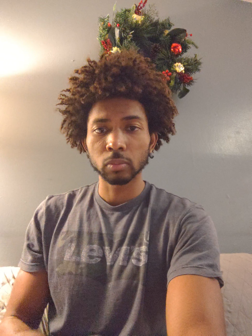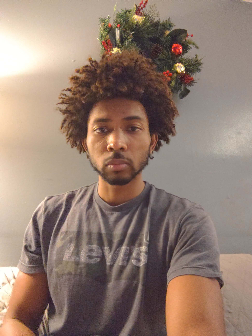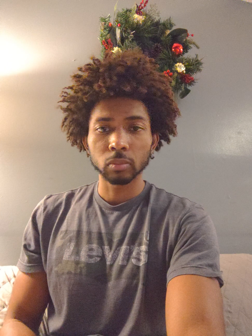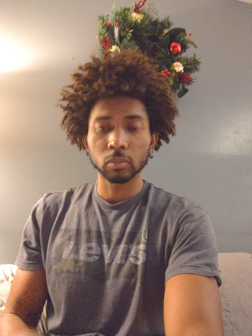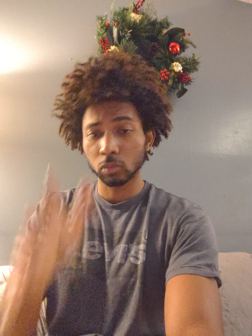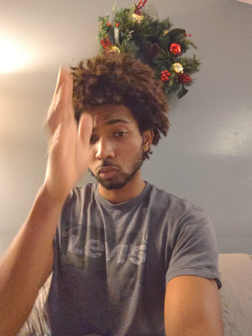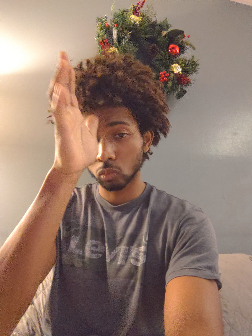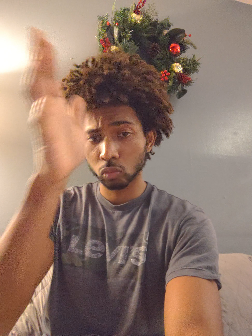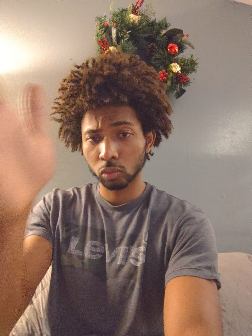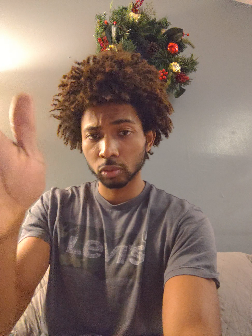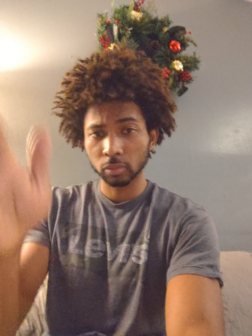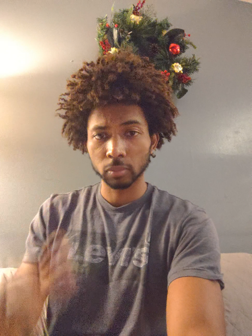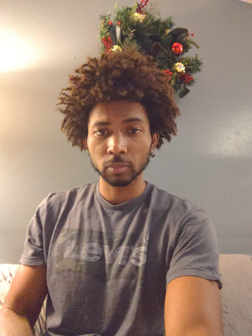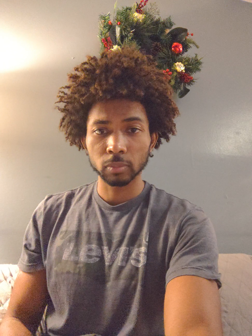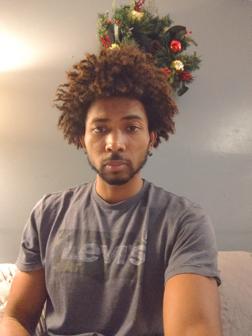grandpa